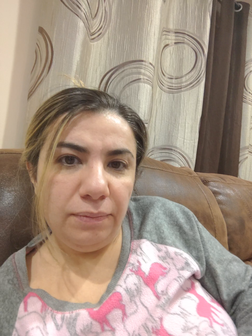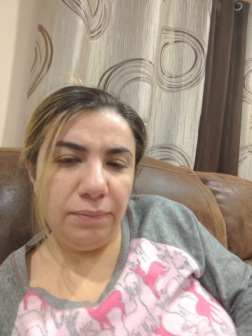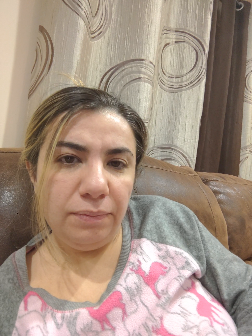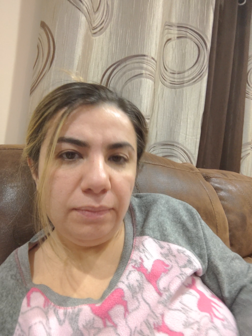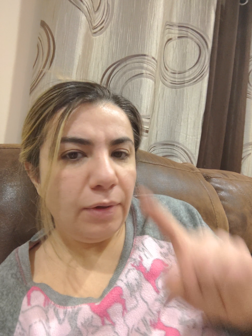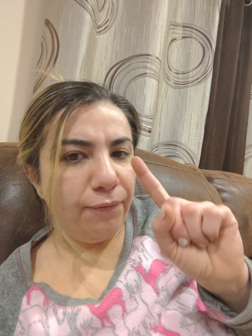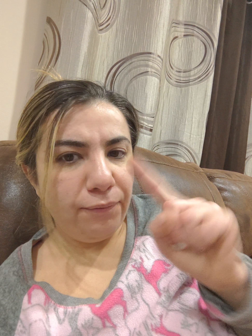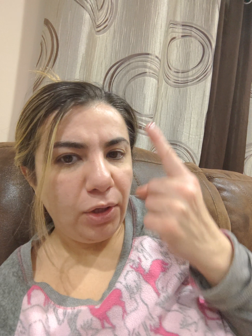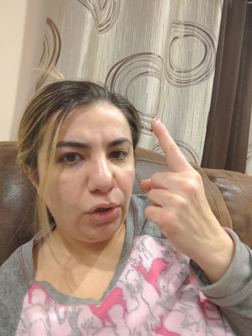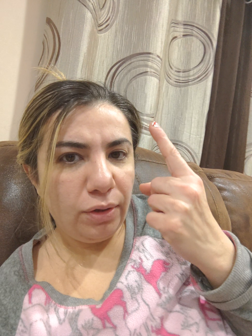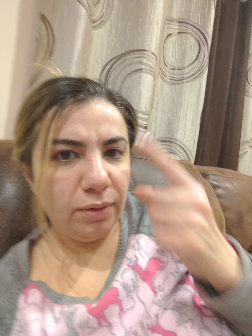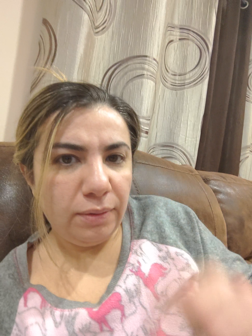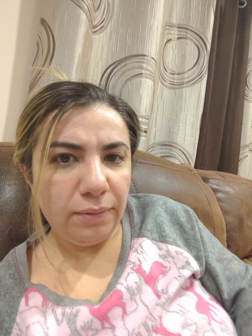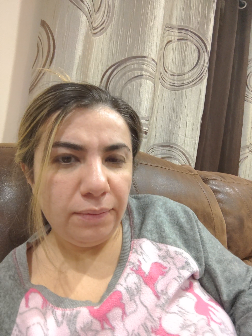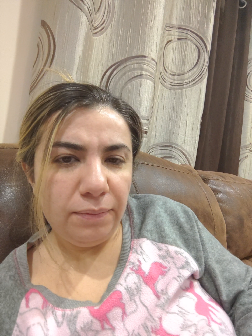first